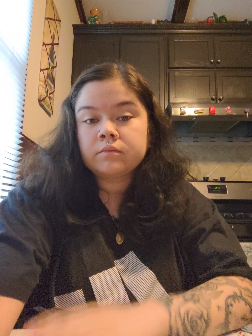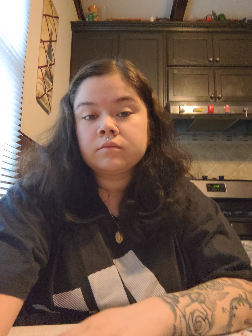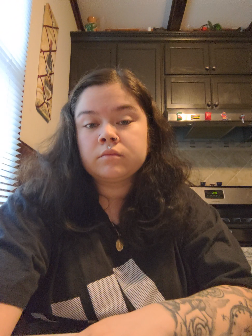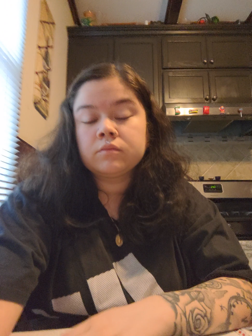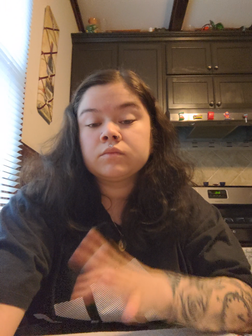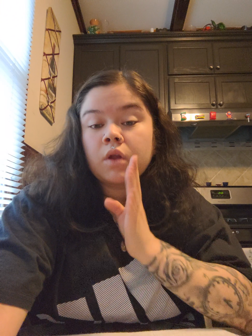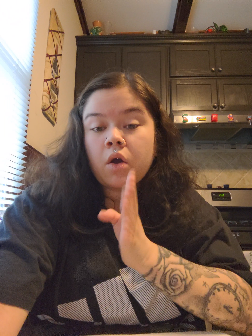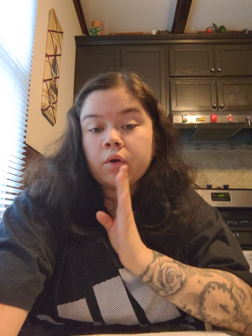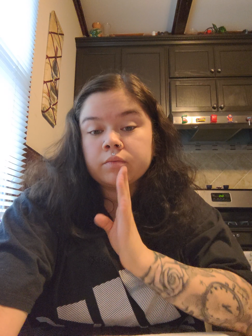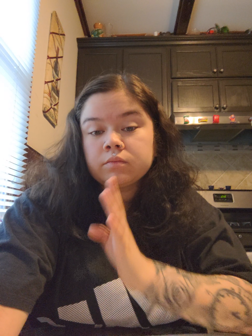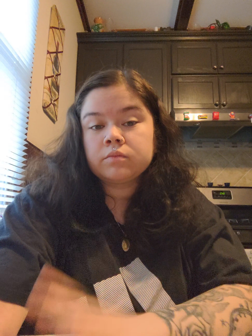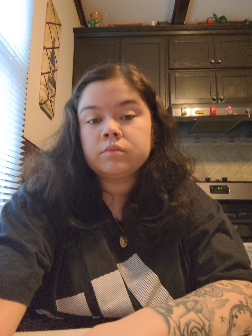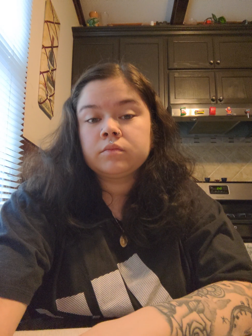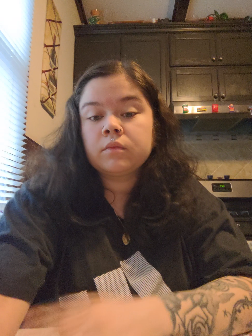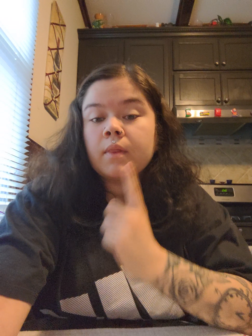talk